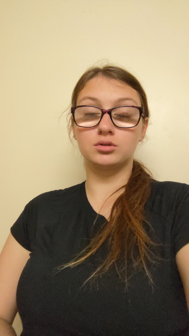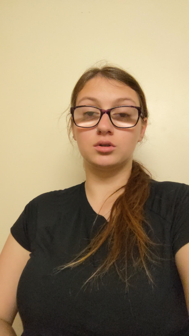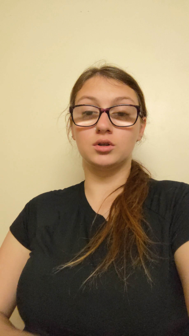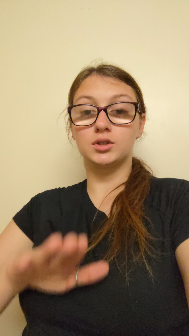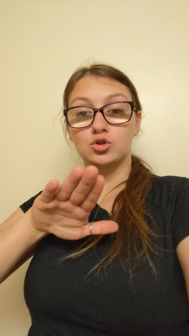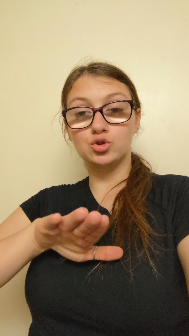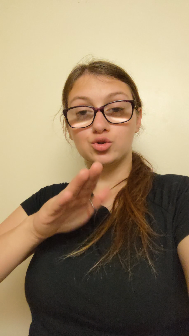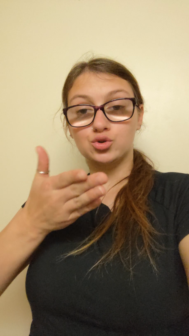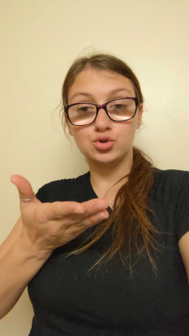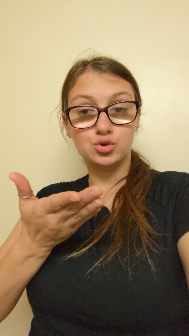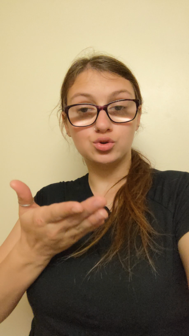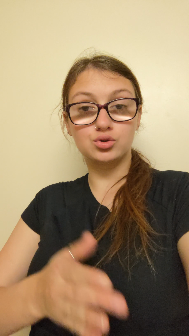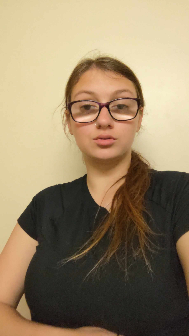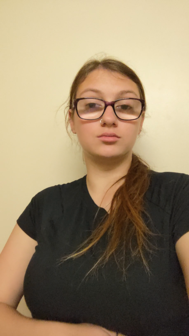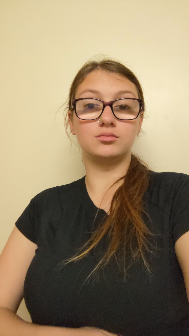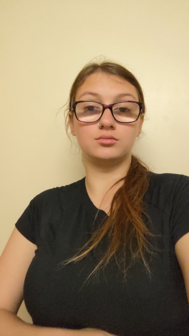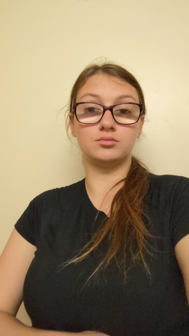cook